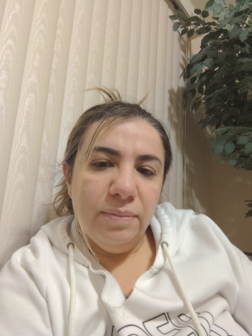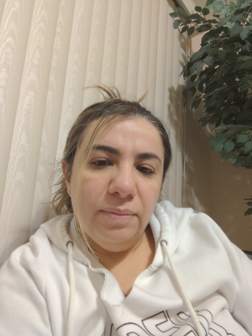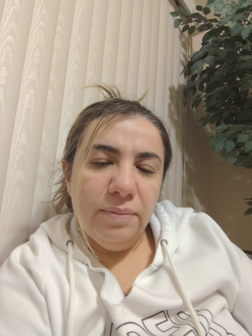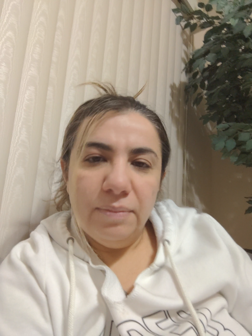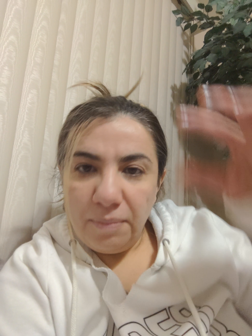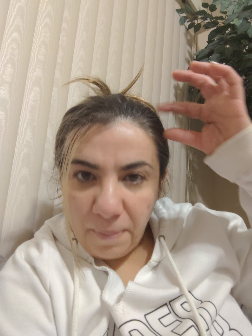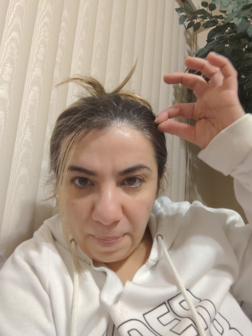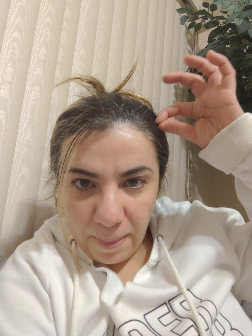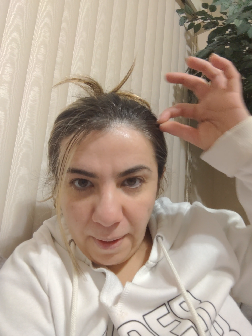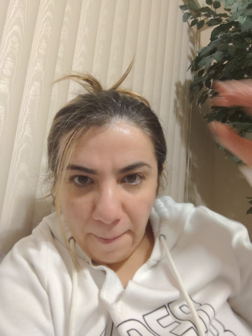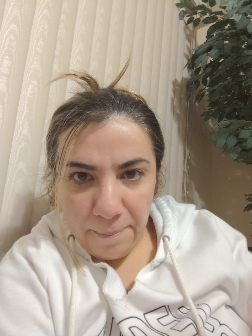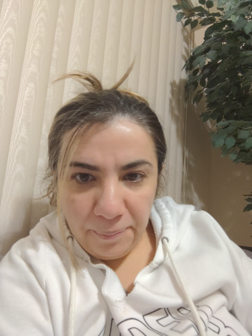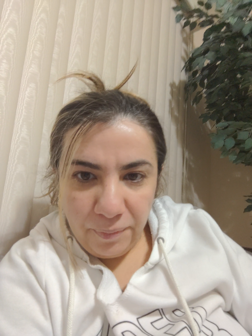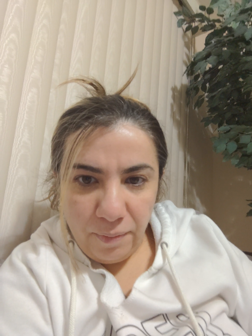hair